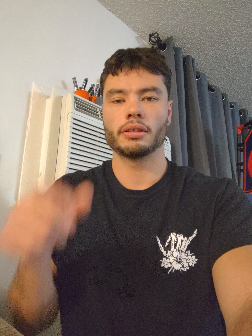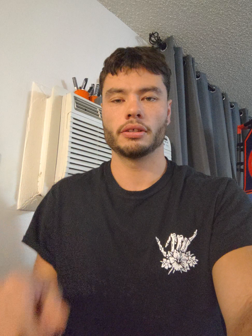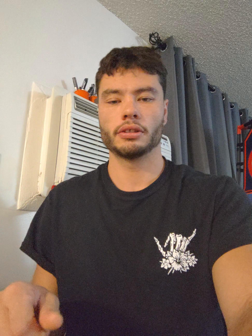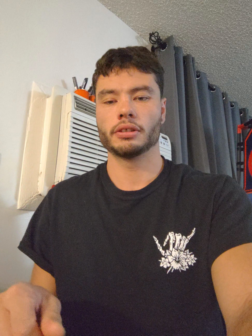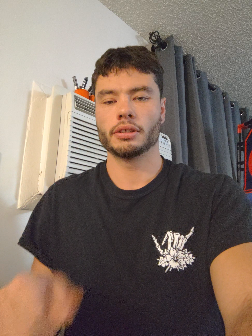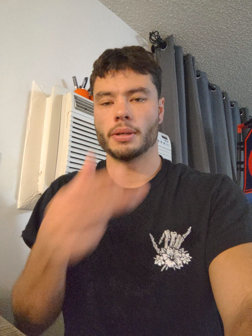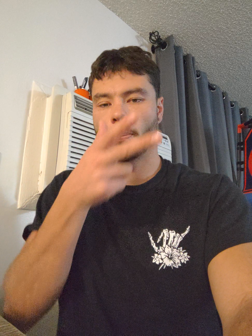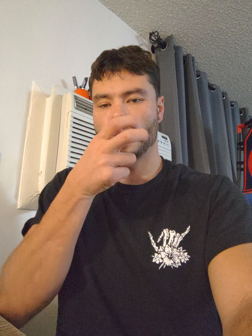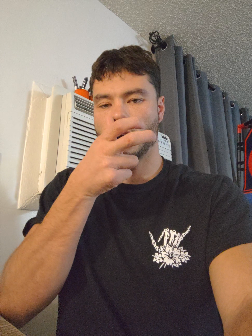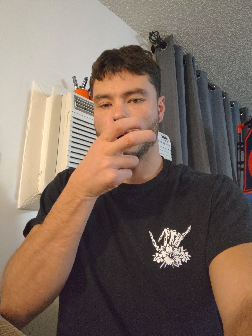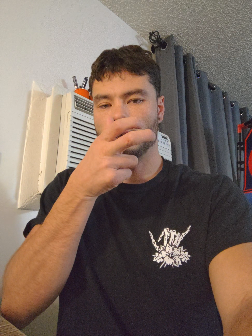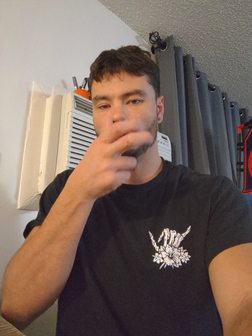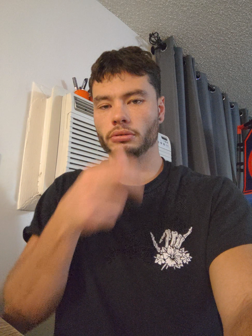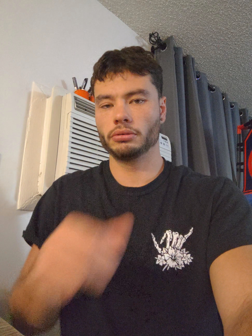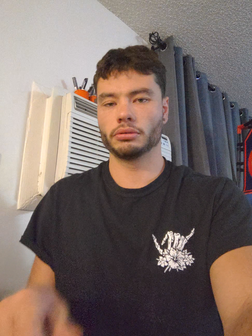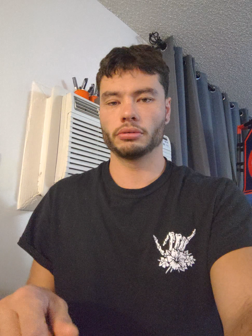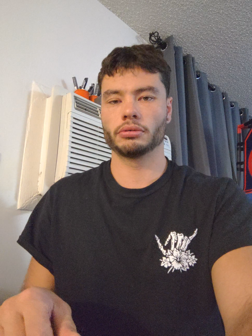bug